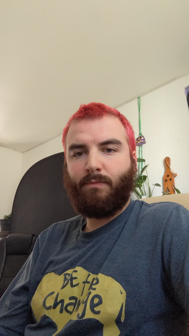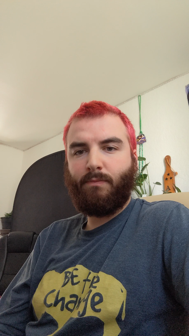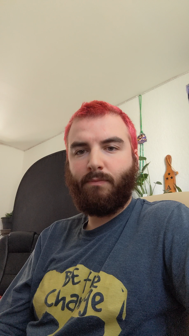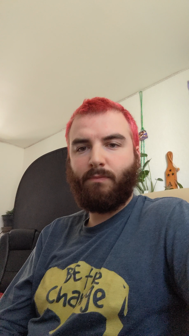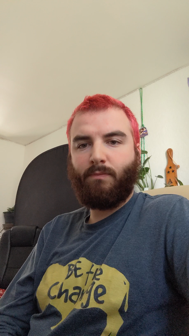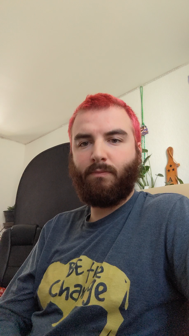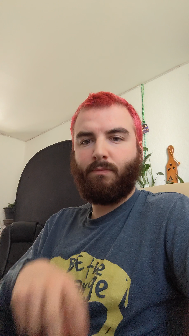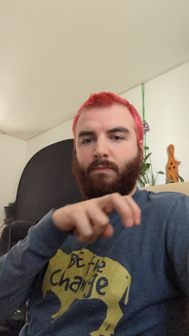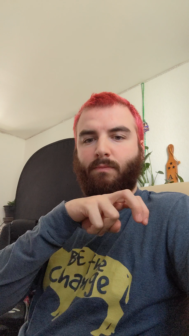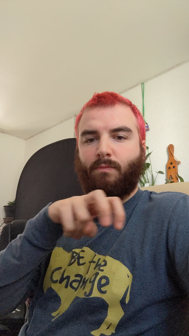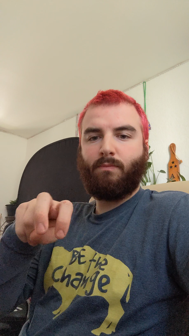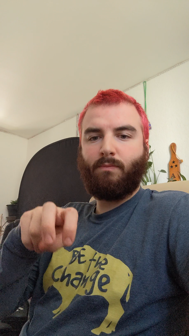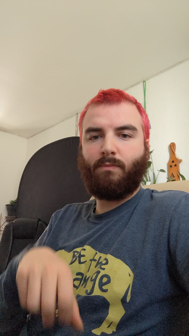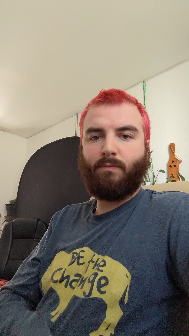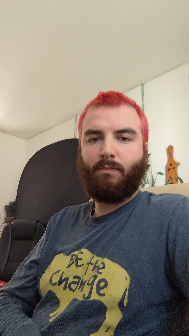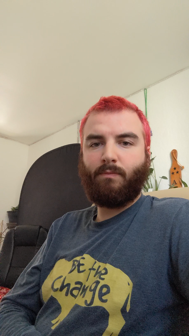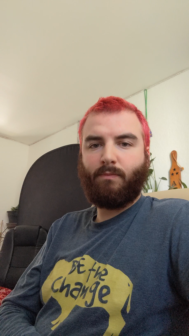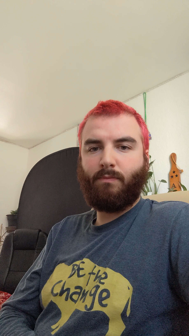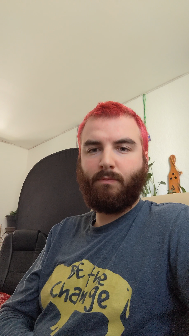porch